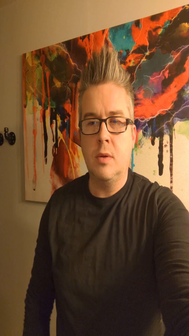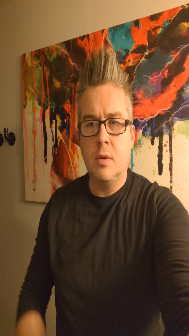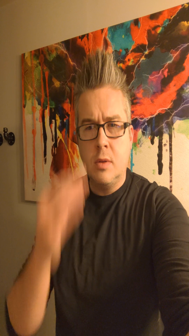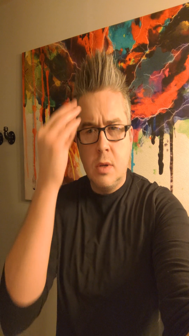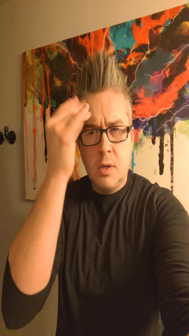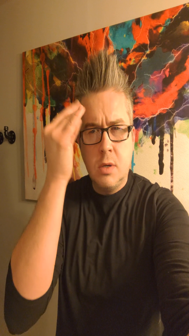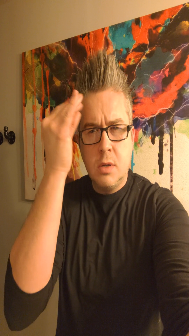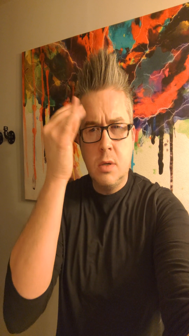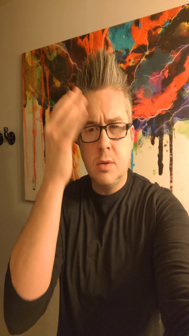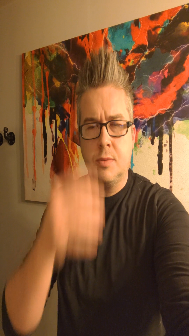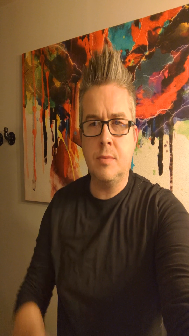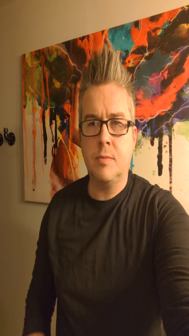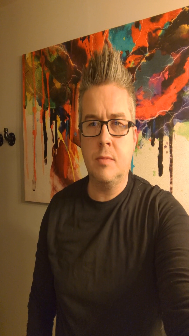think